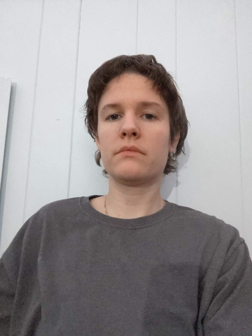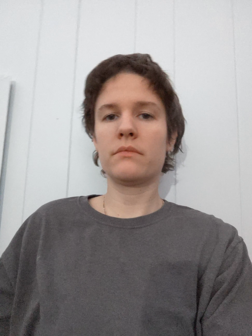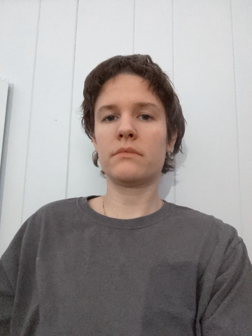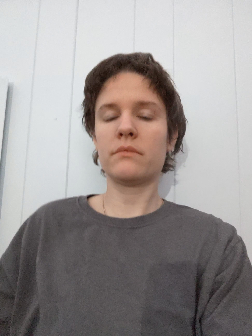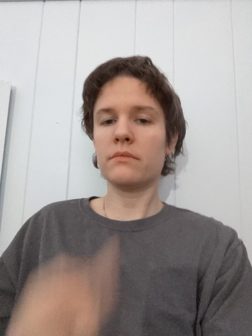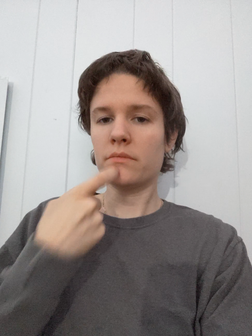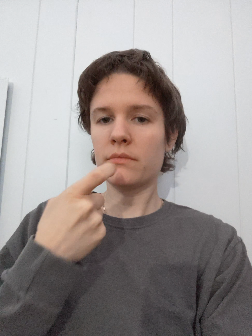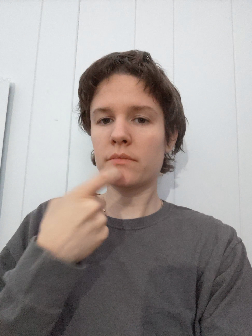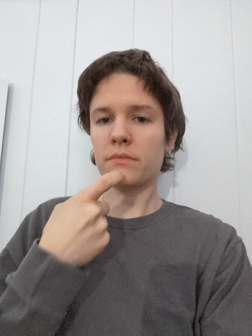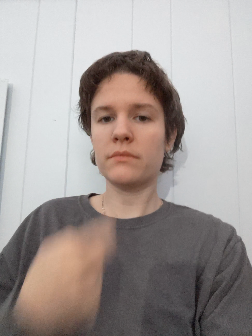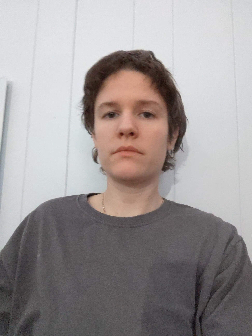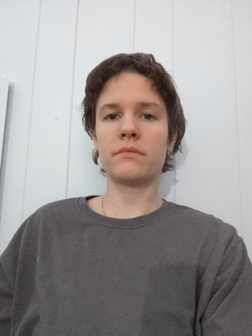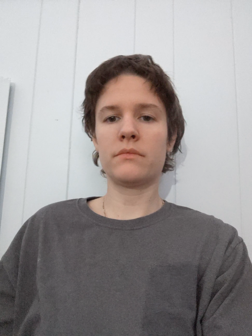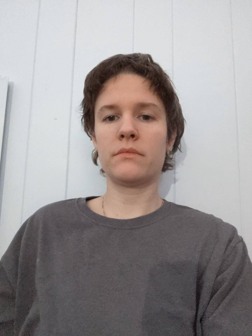window